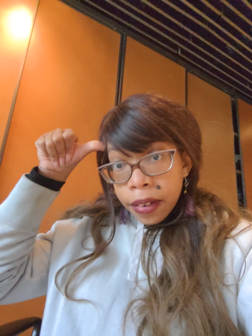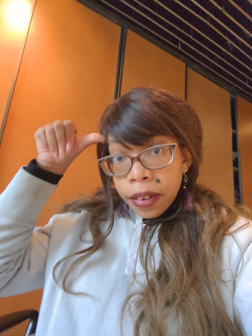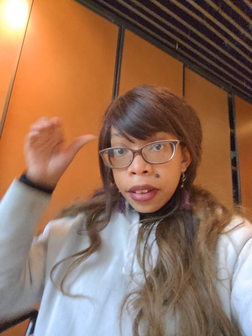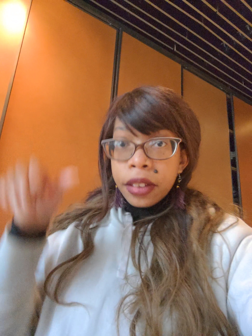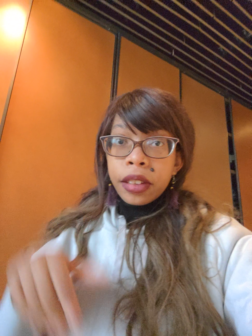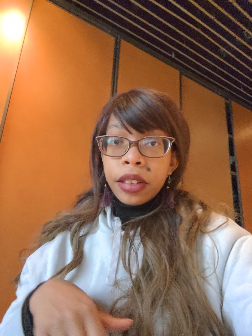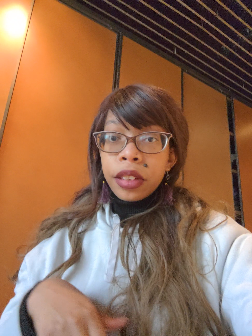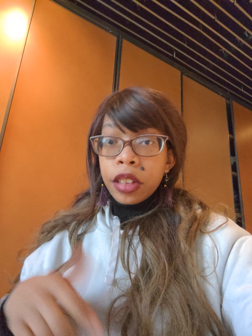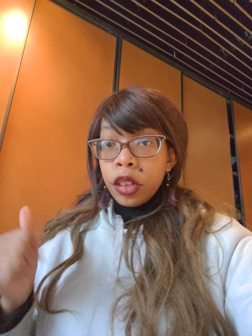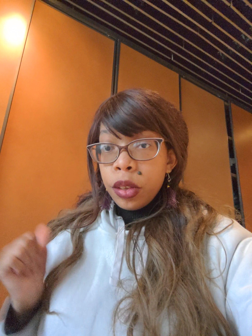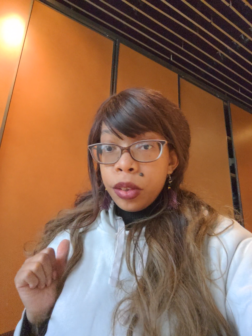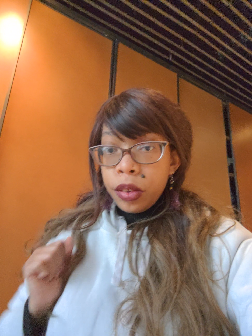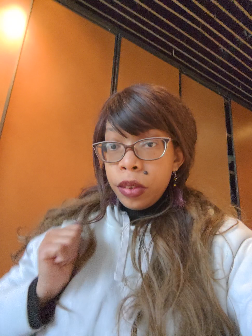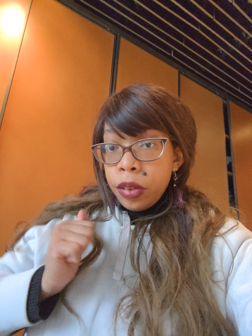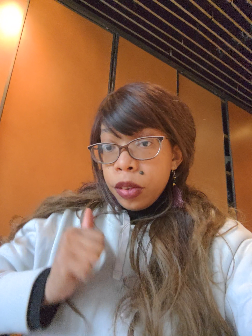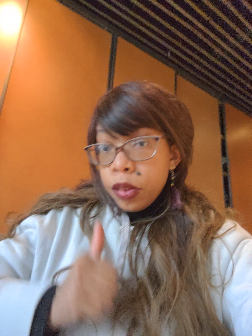jacket